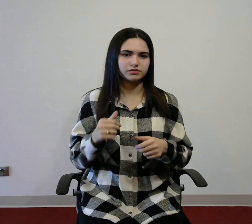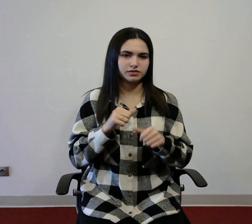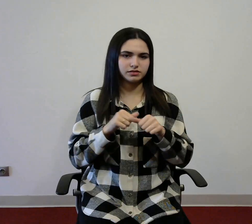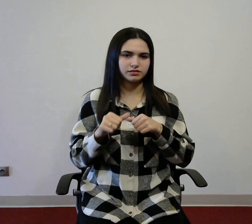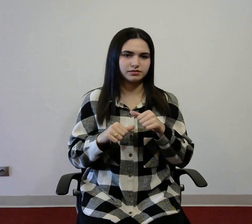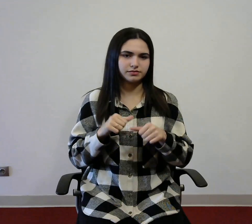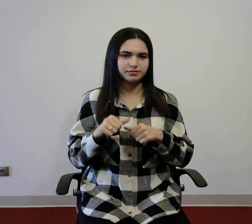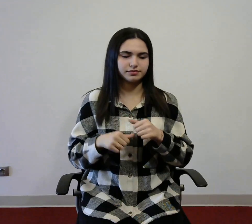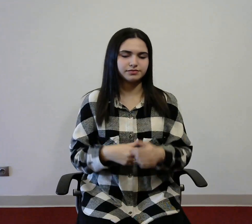il